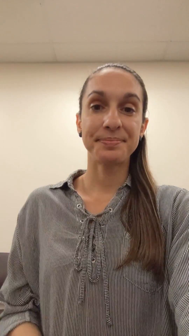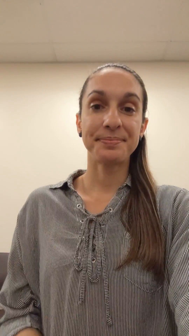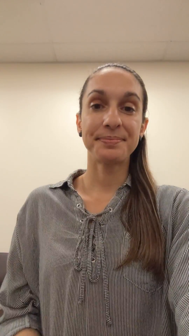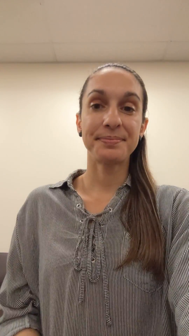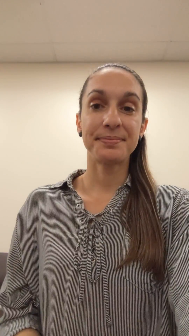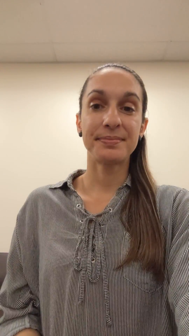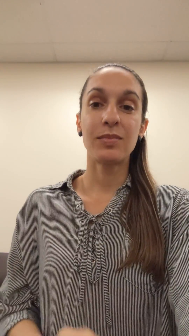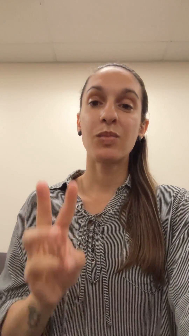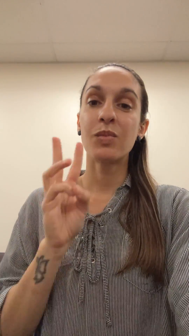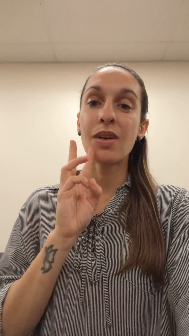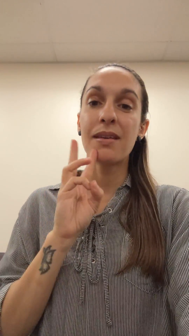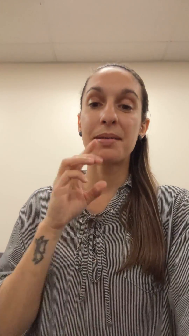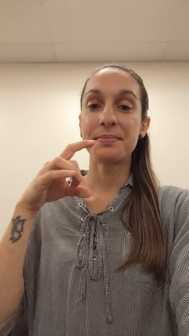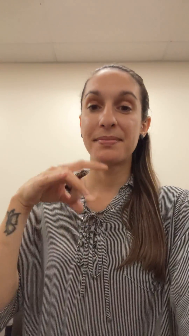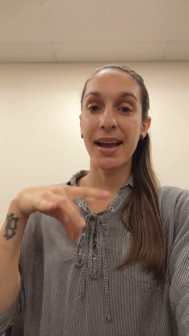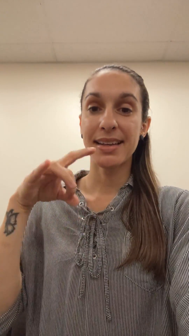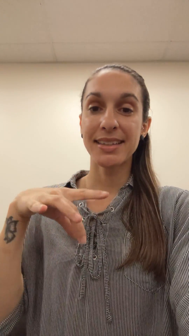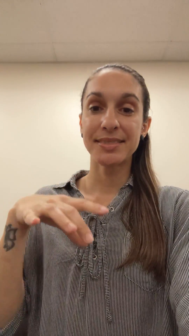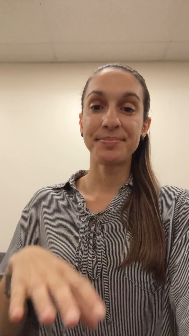melon